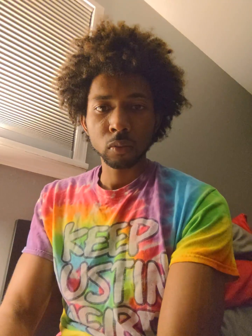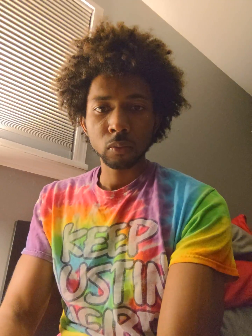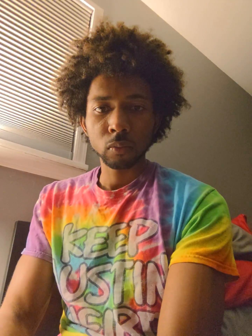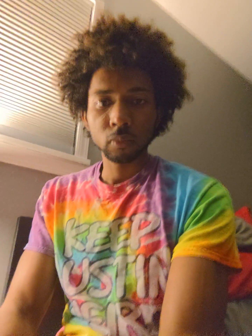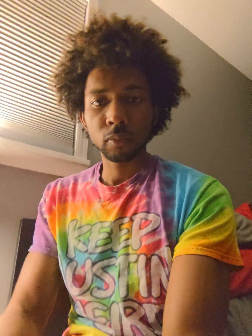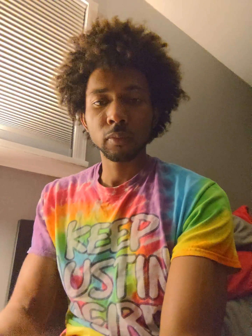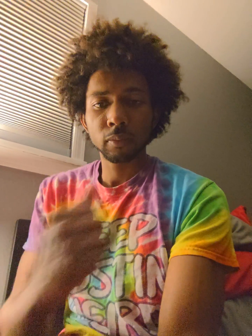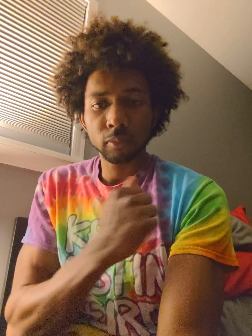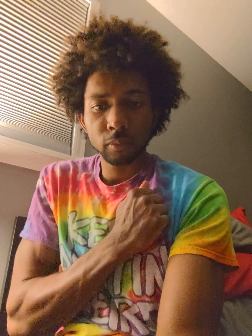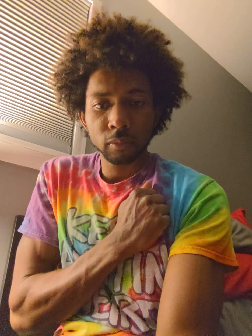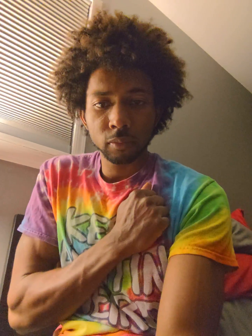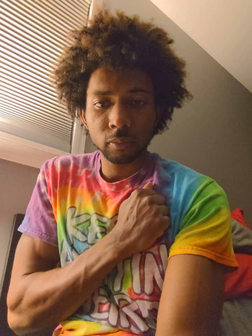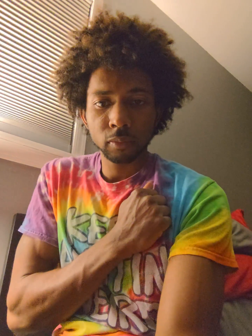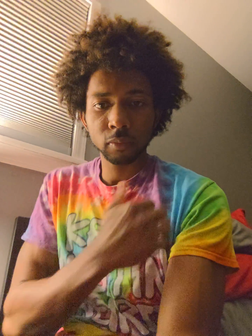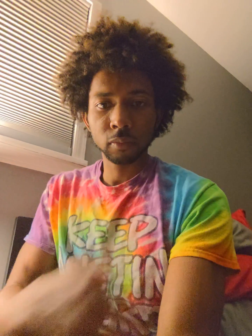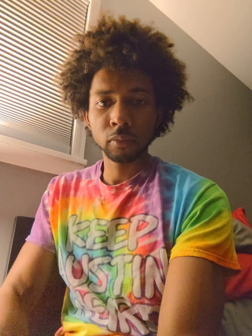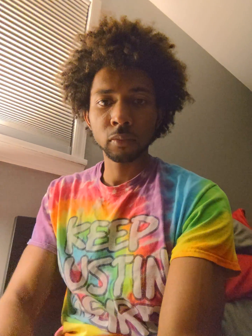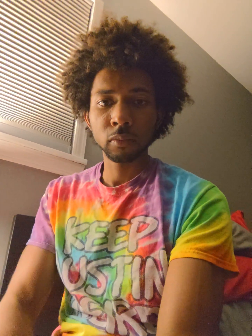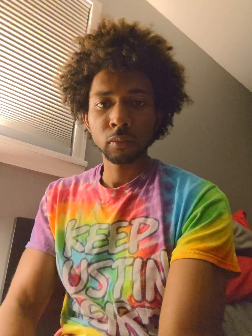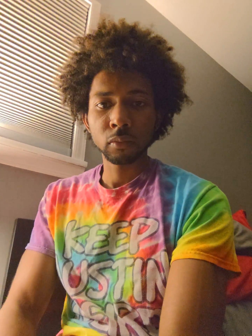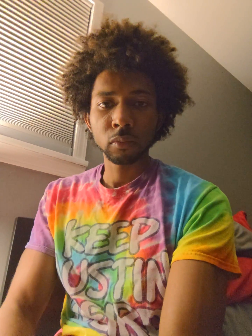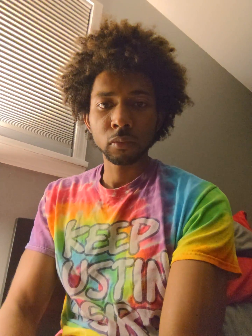love